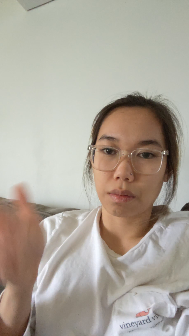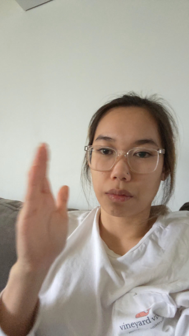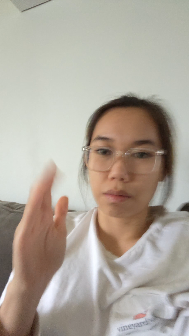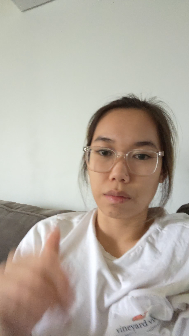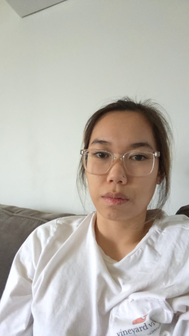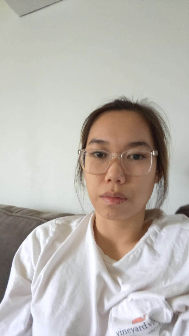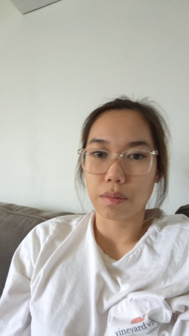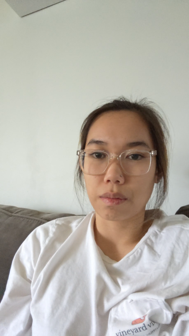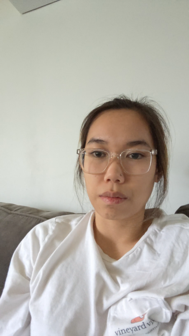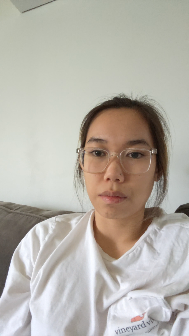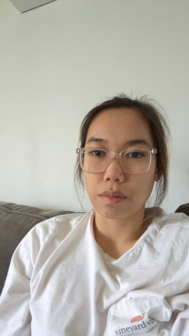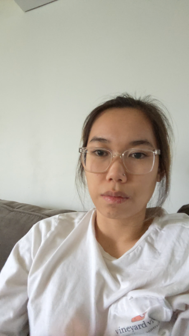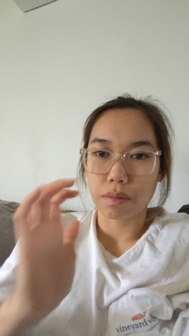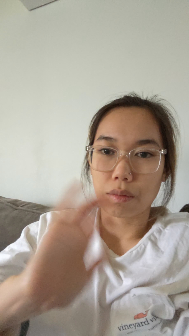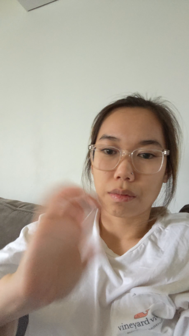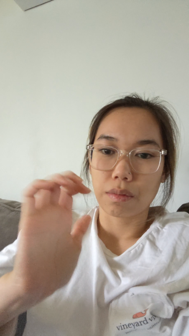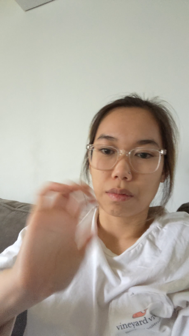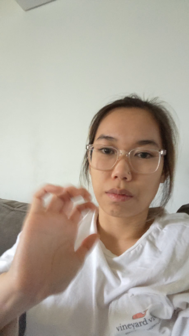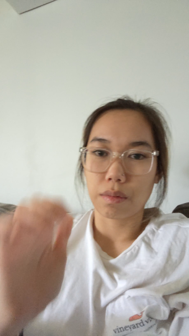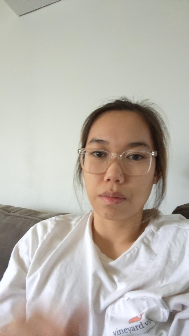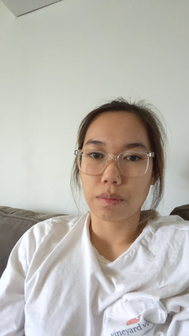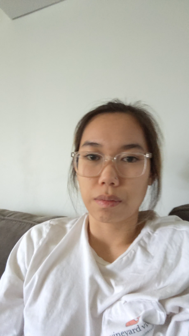cheese